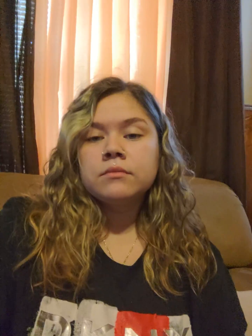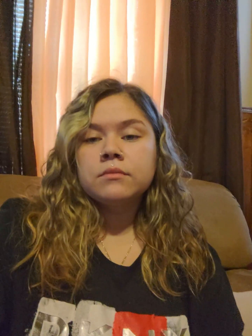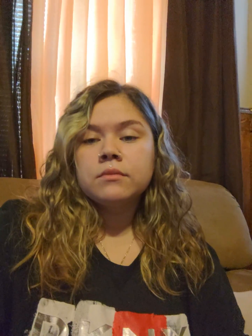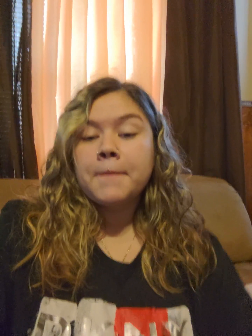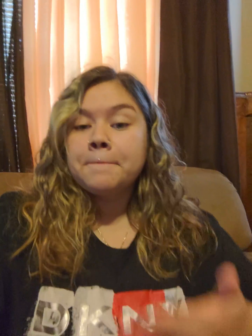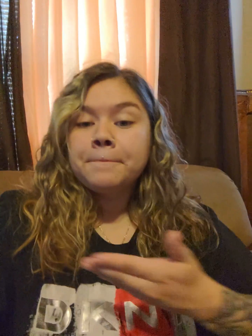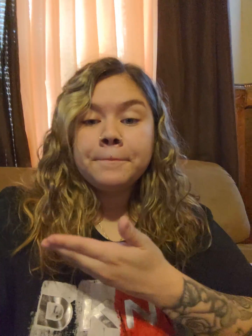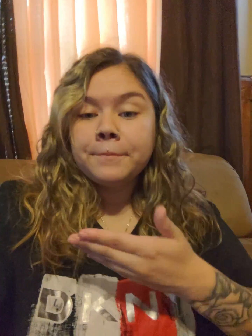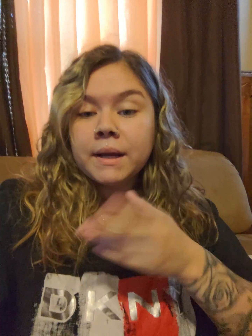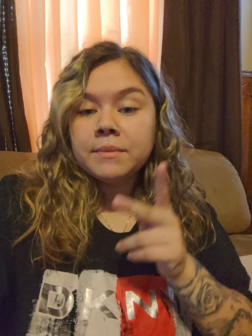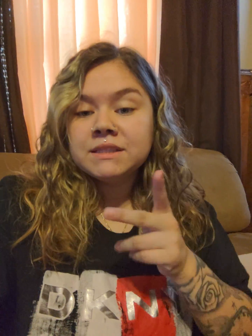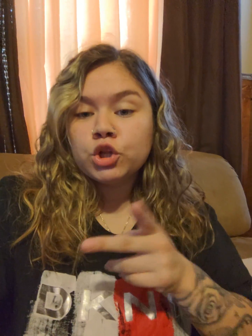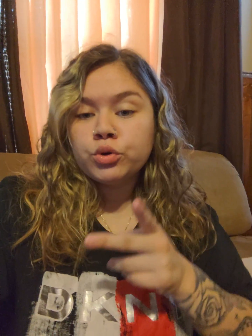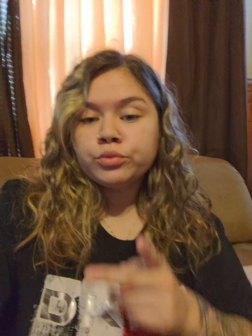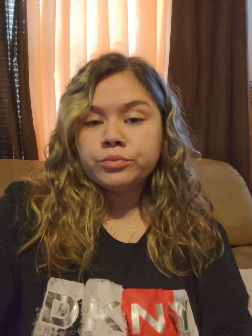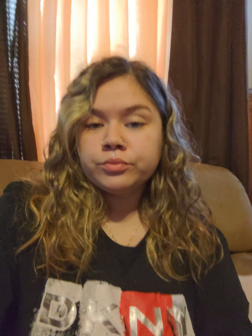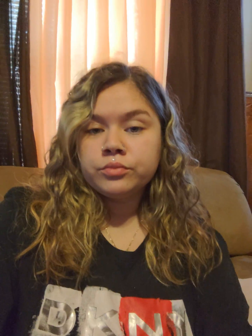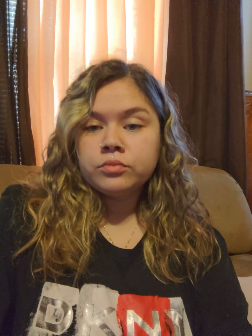babysitter